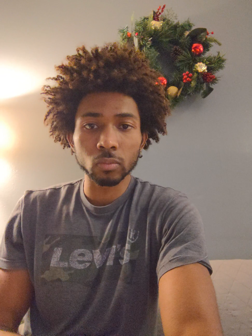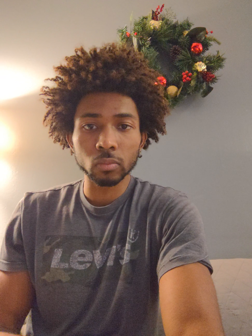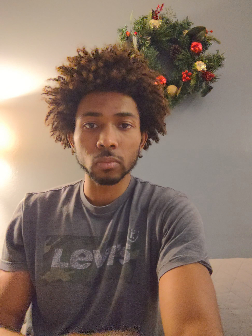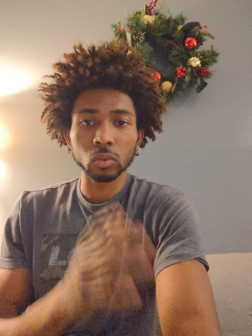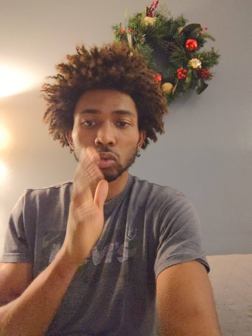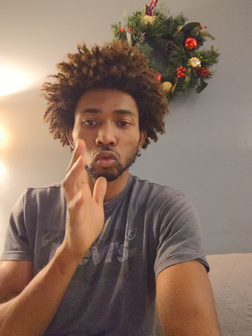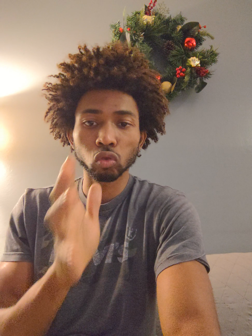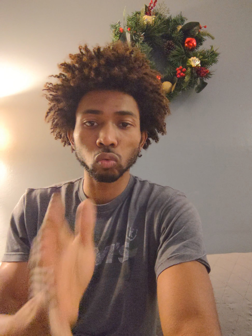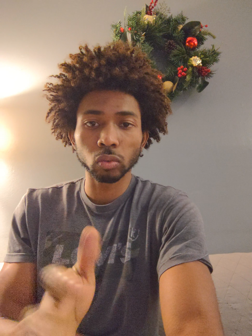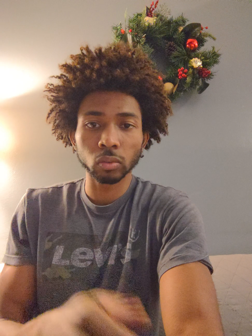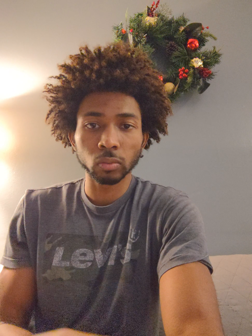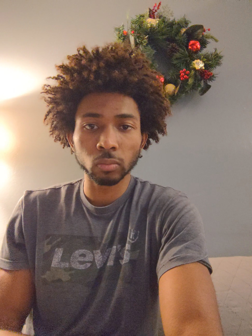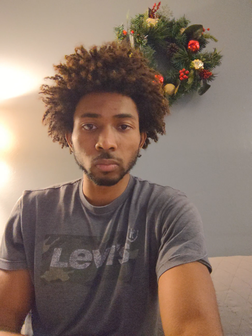grandma